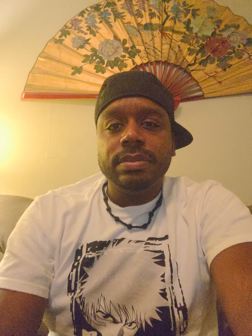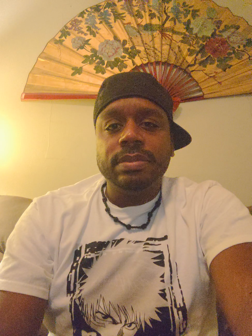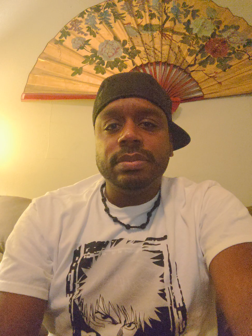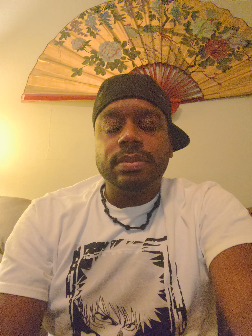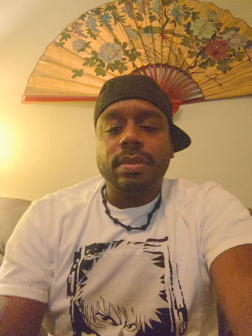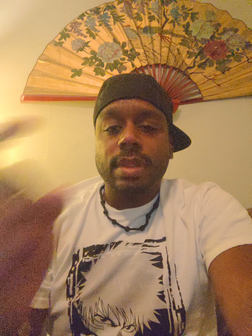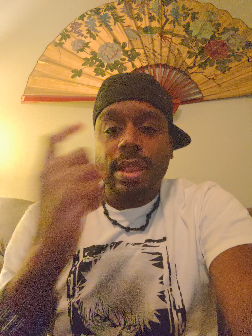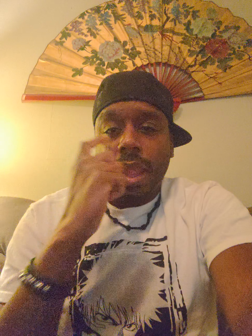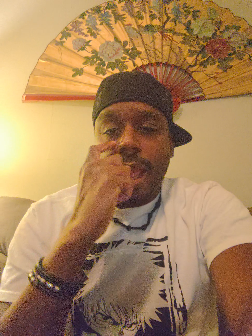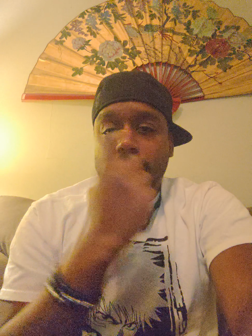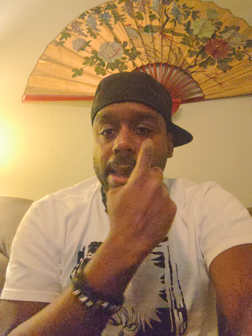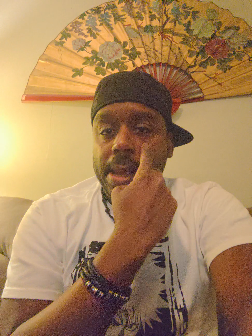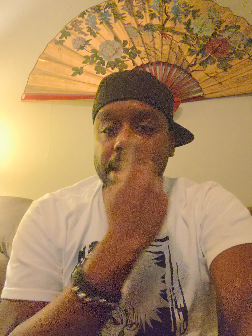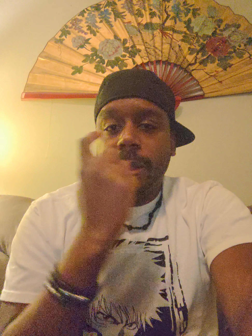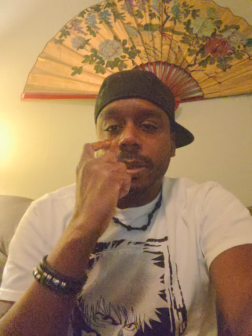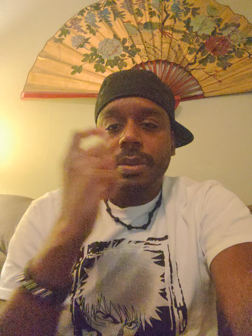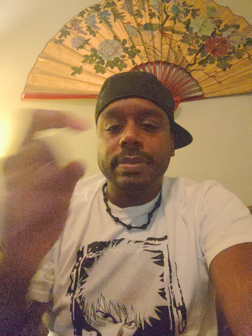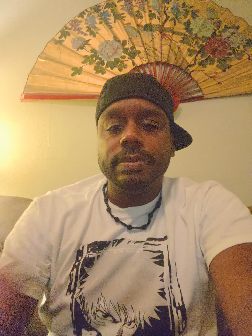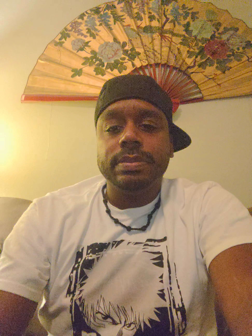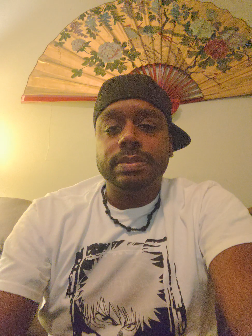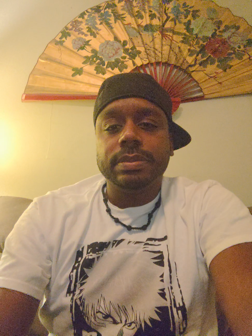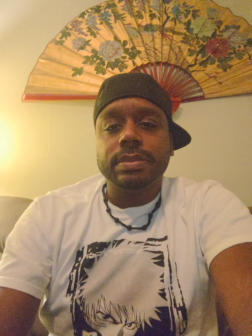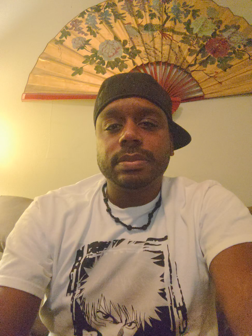eye